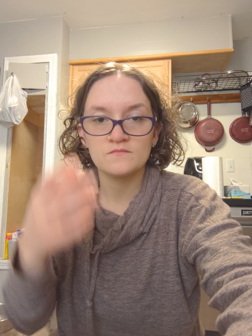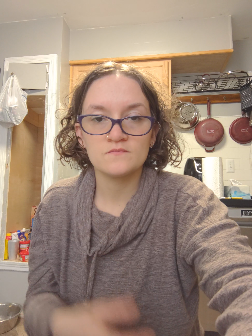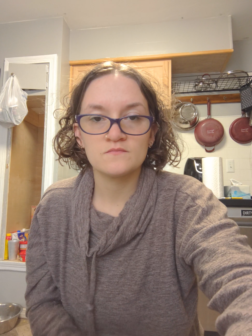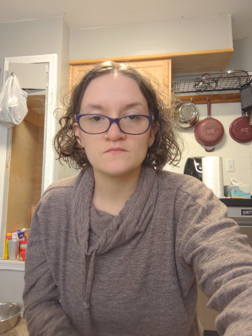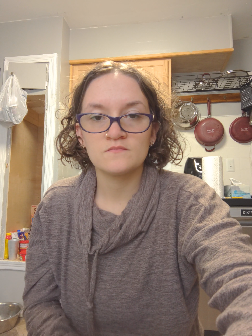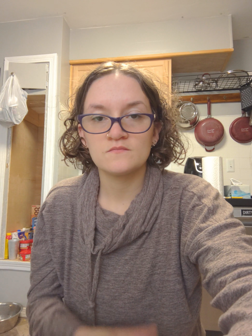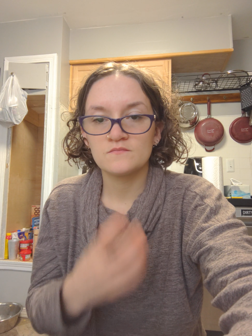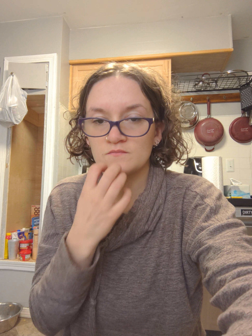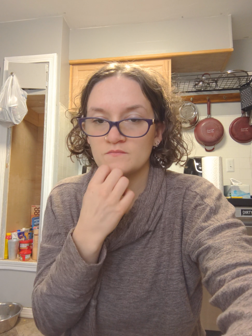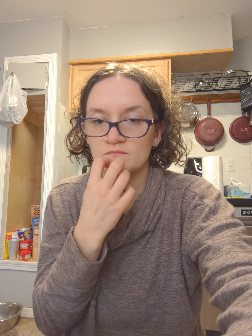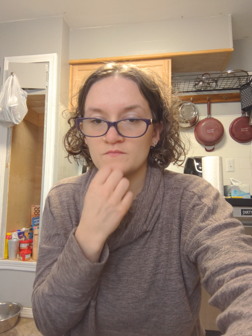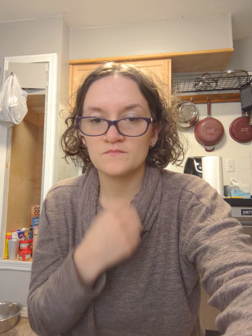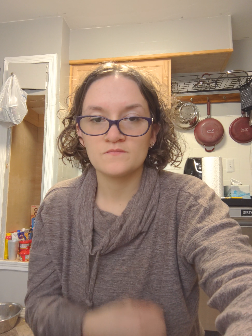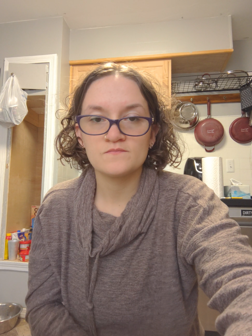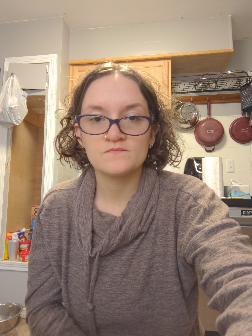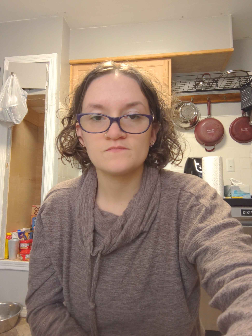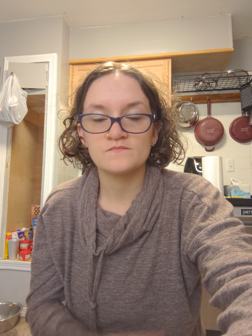underwear